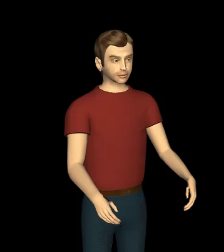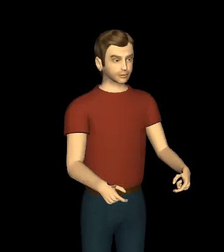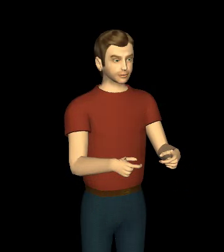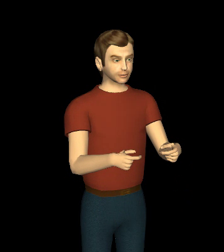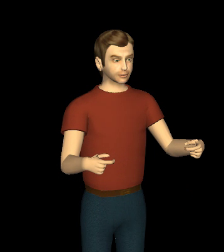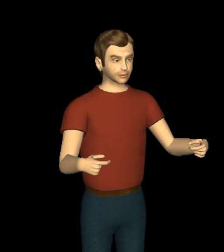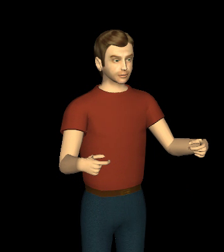واسع